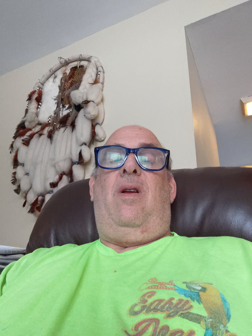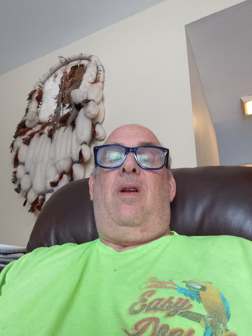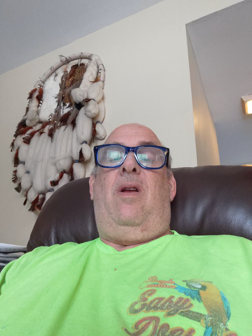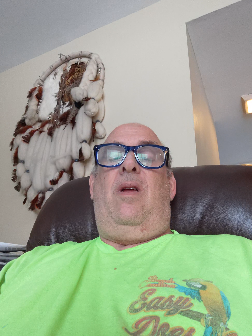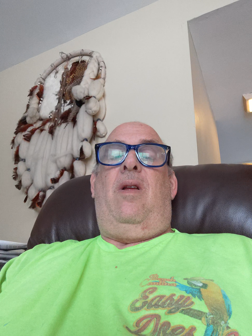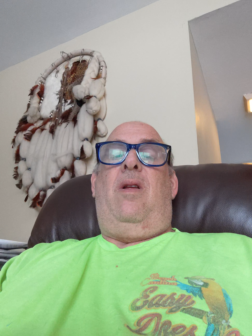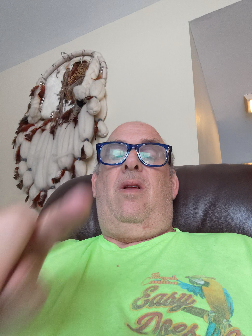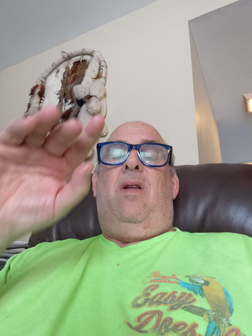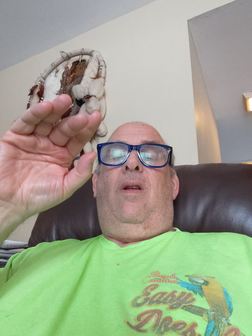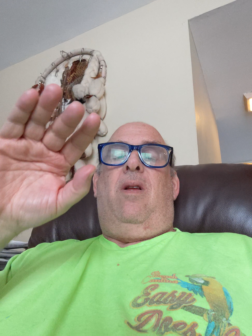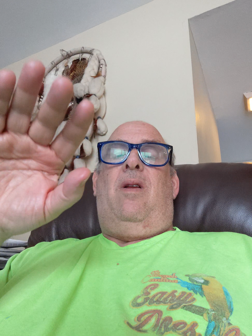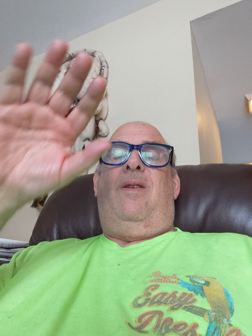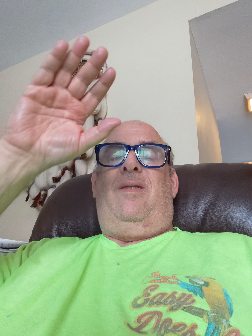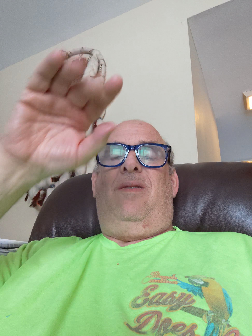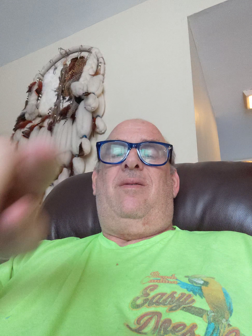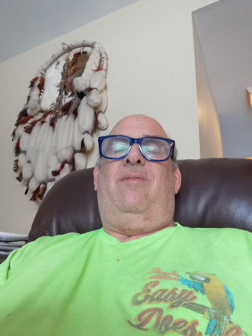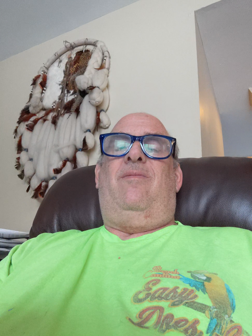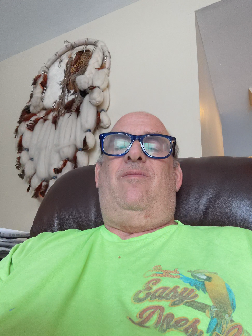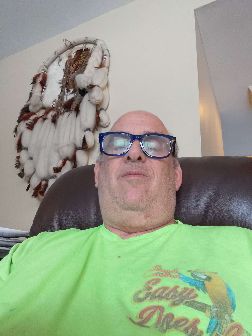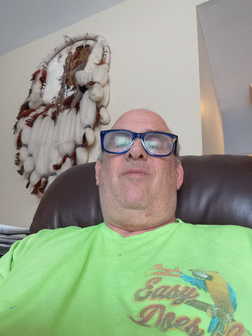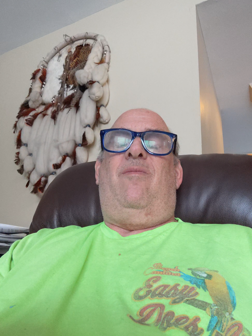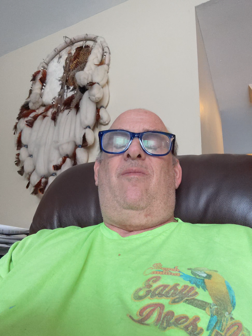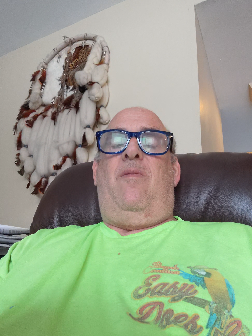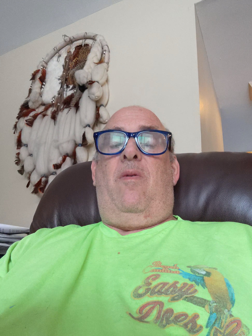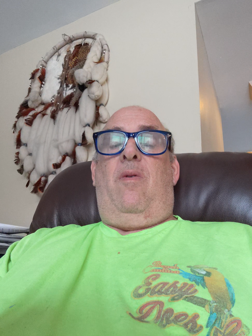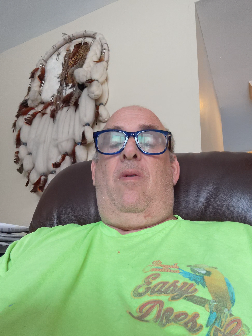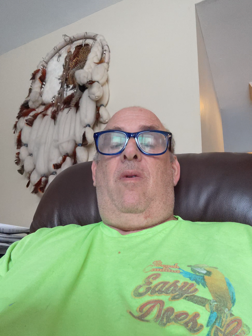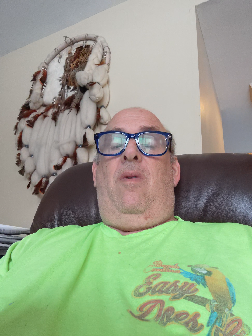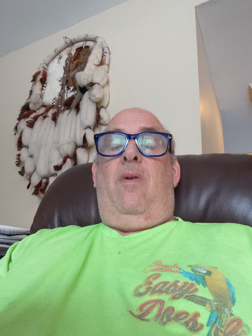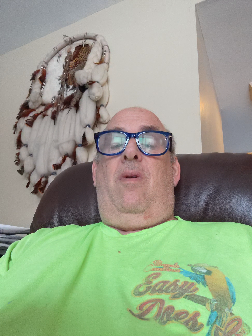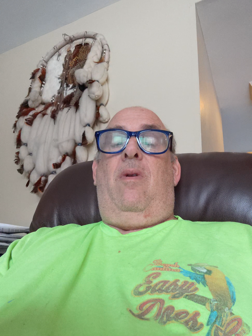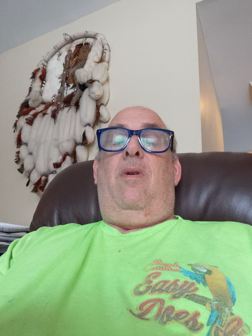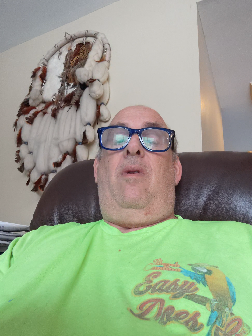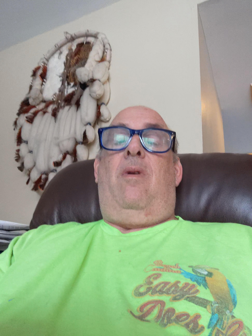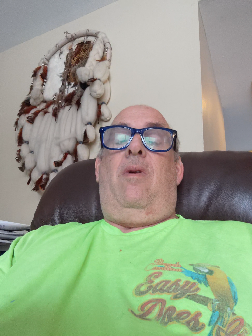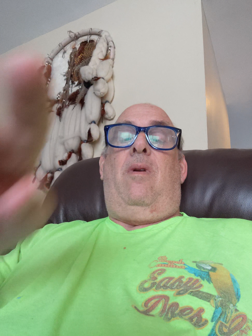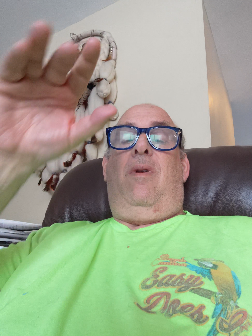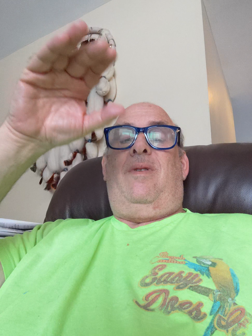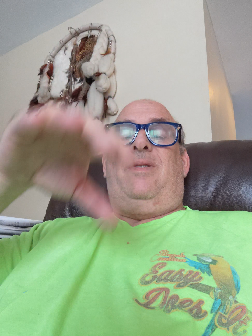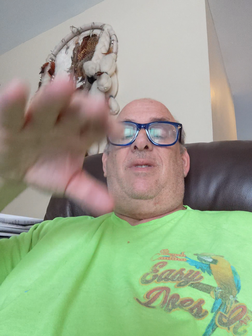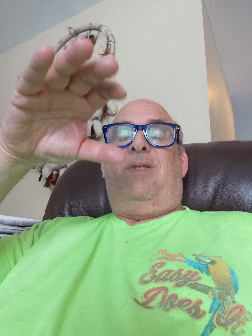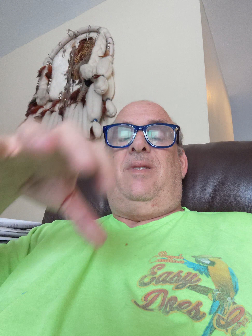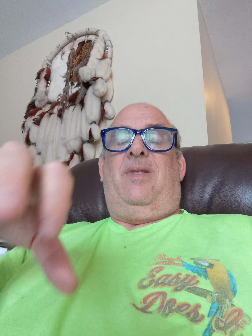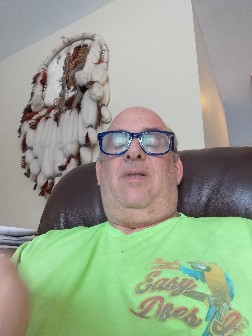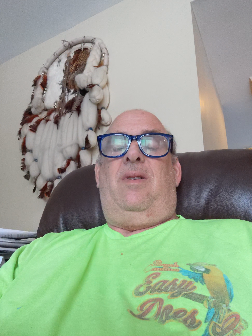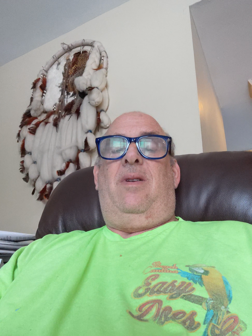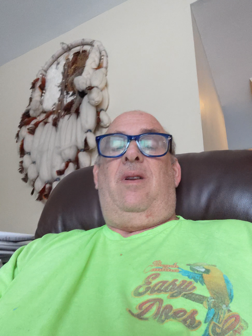alligator